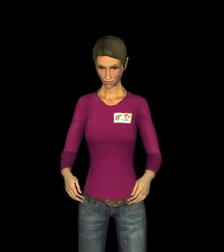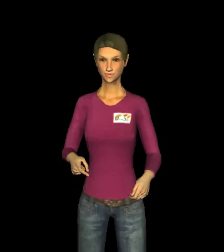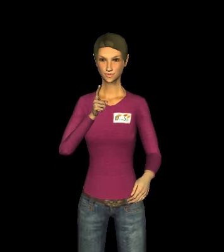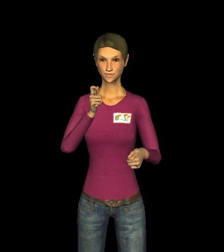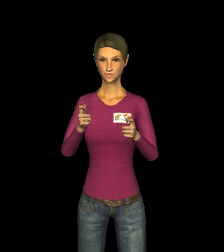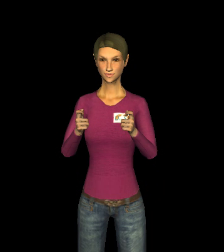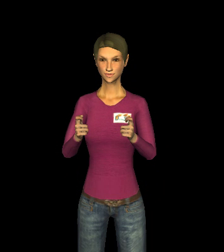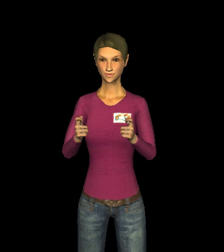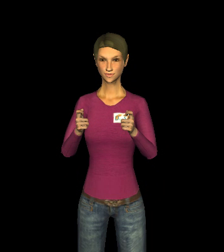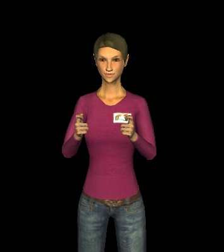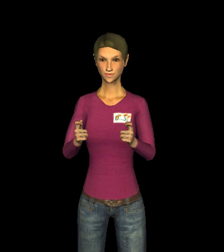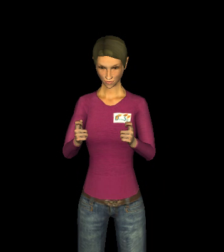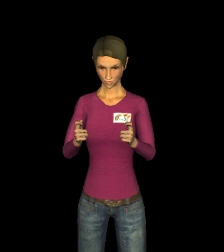ينتبه